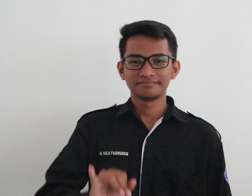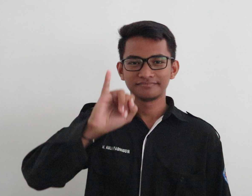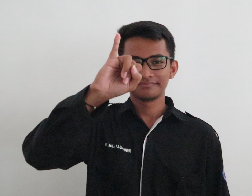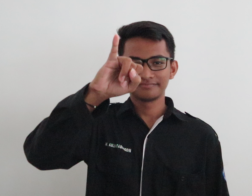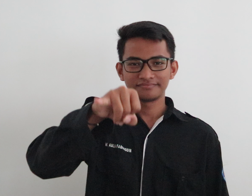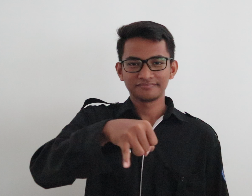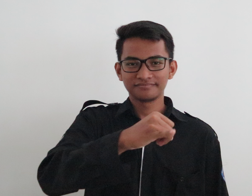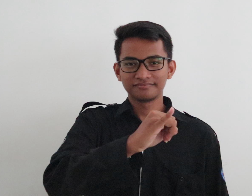J